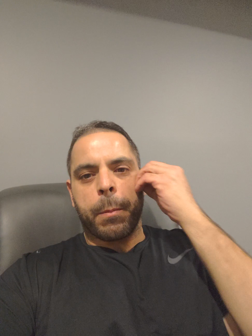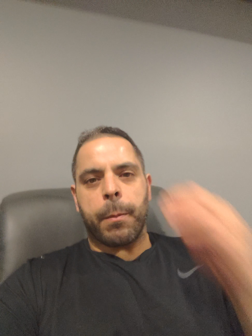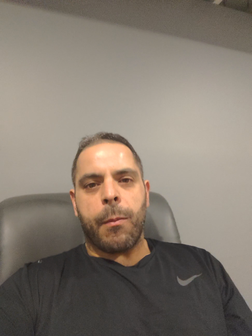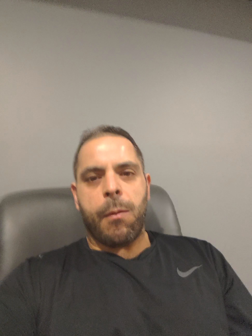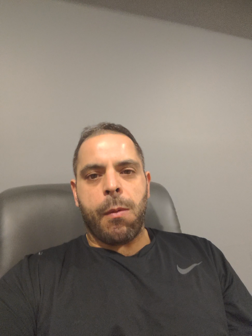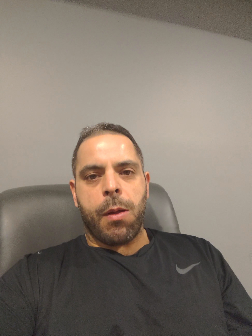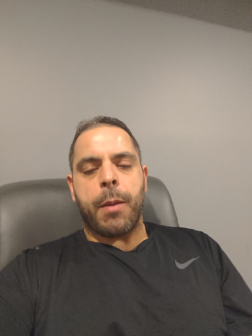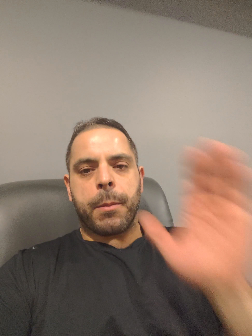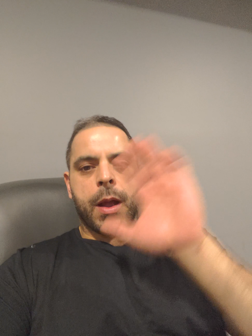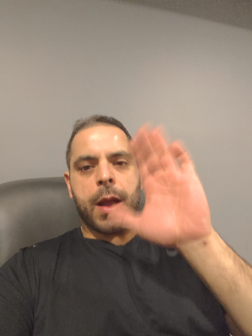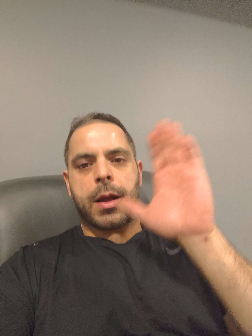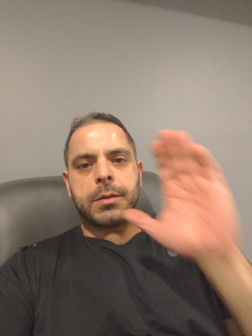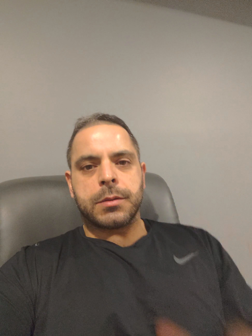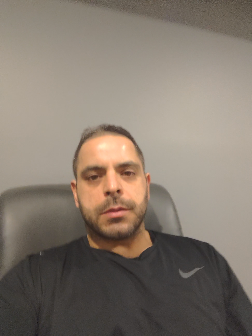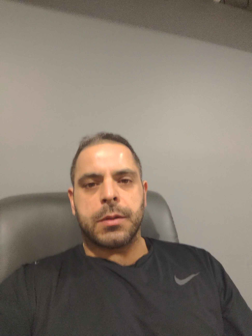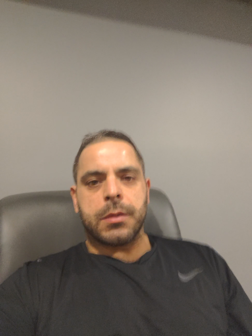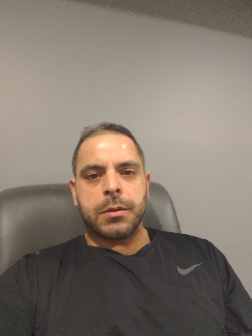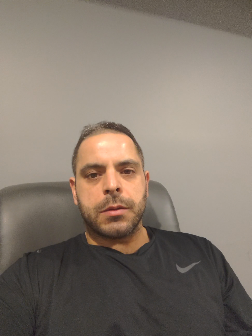bye